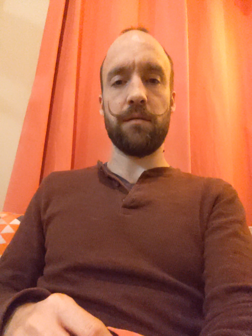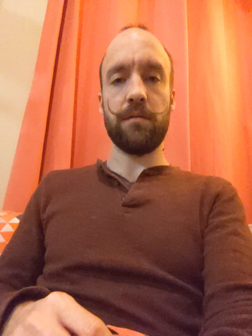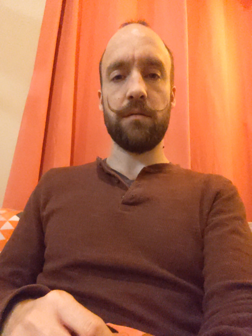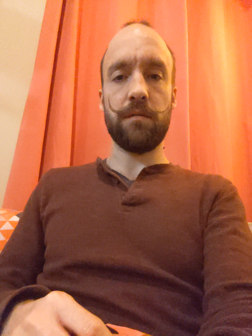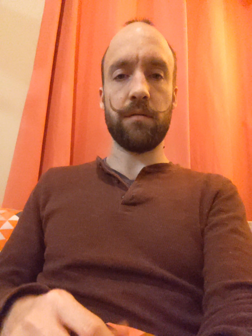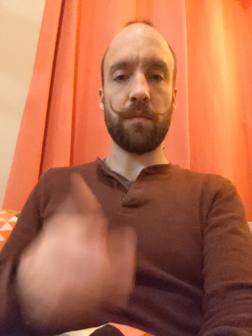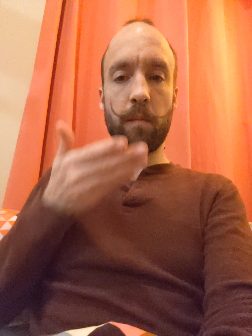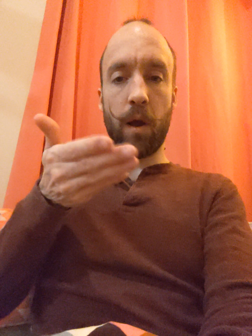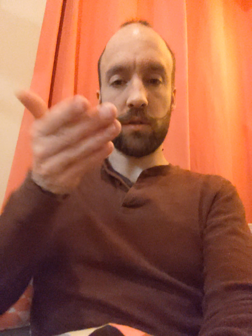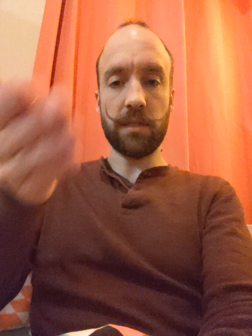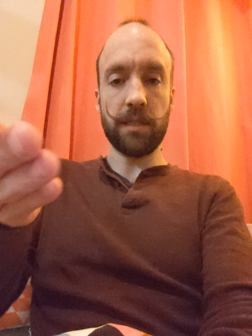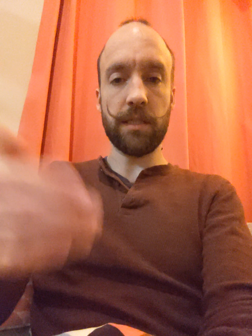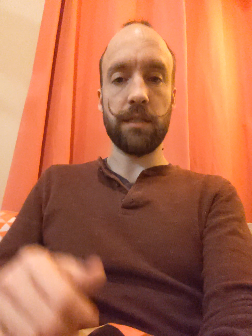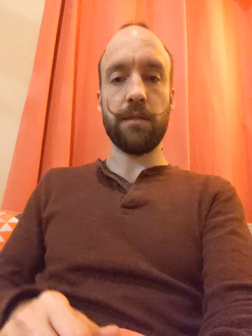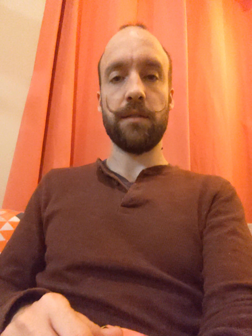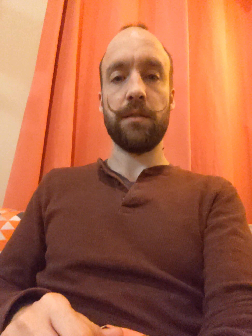boat